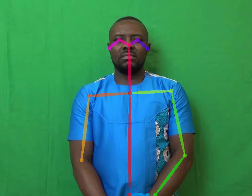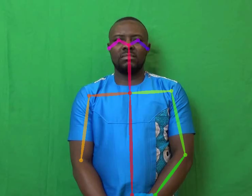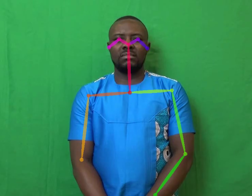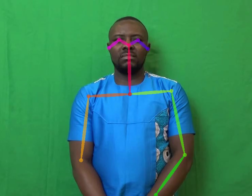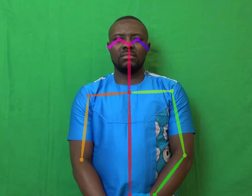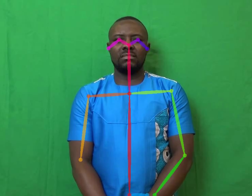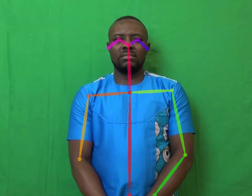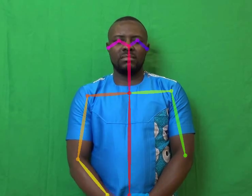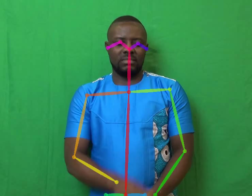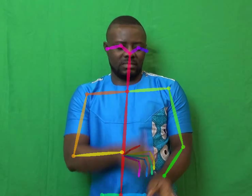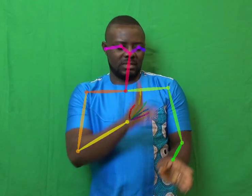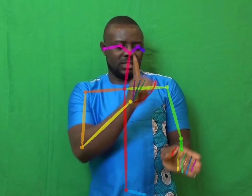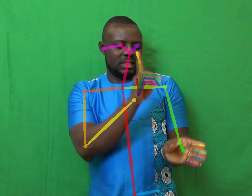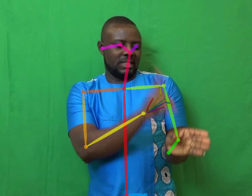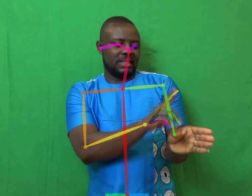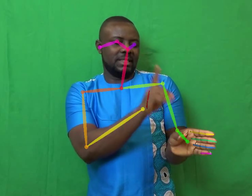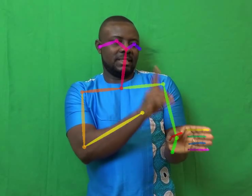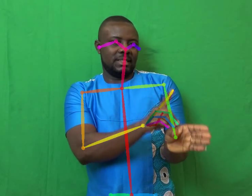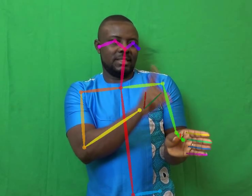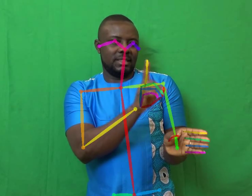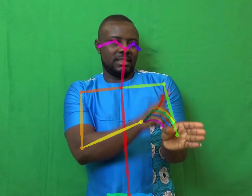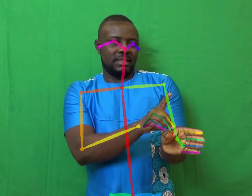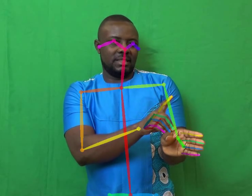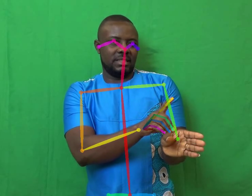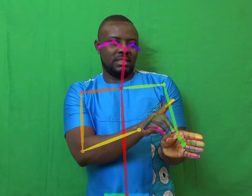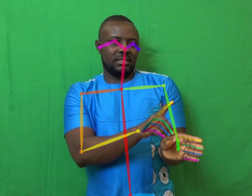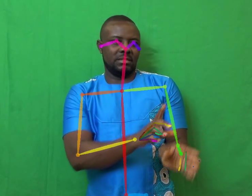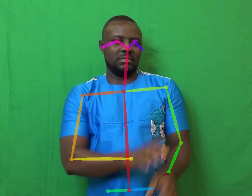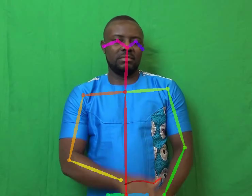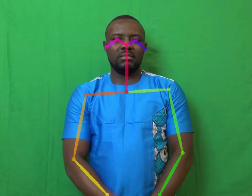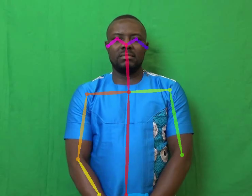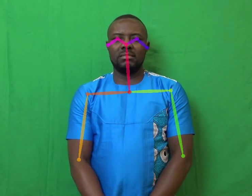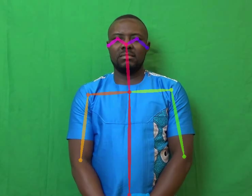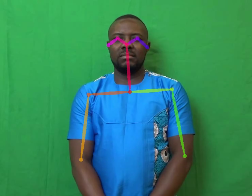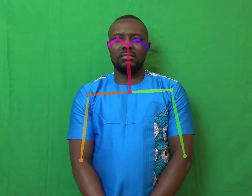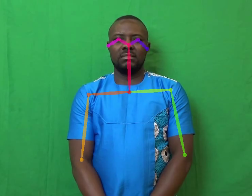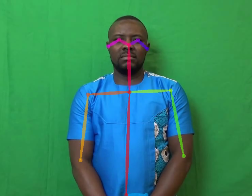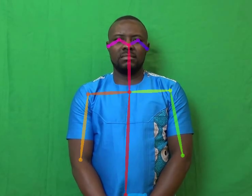disability